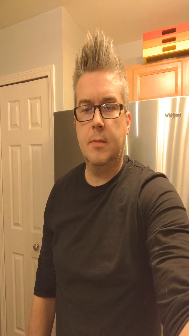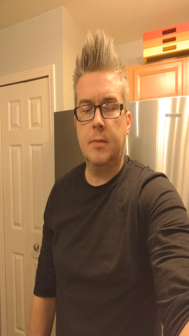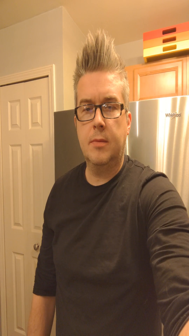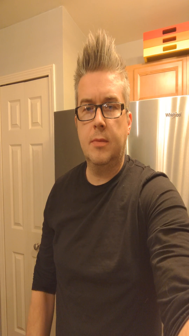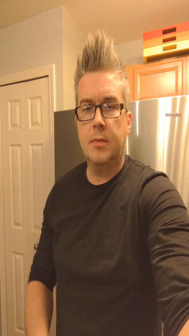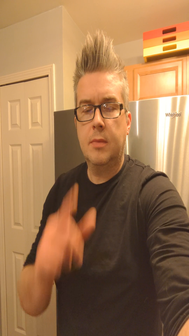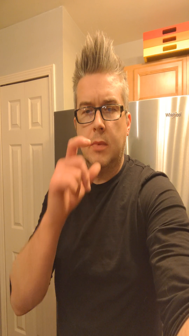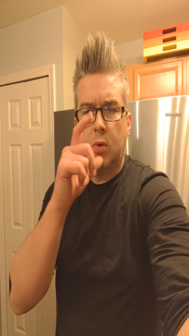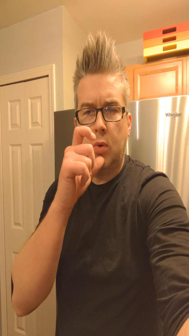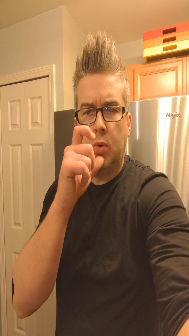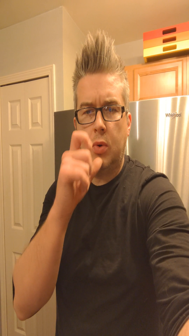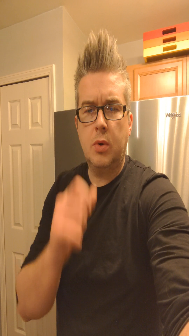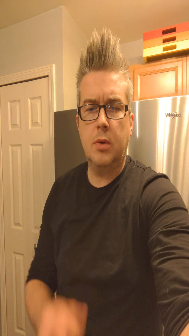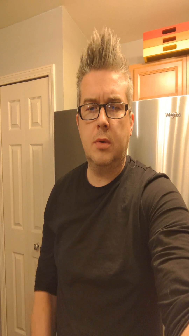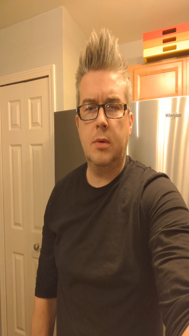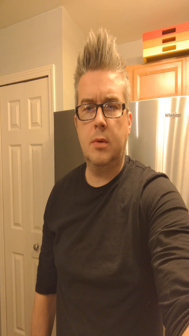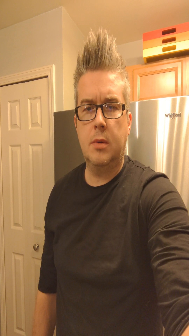who